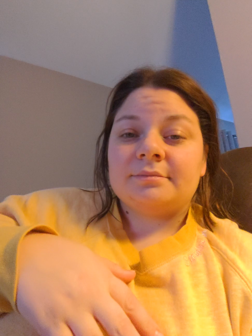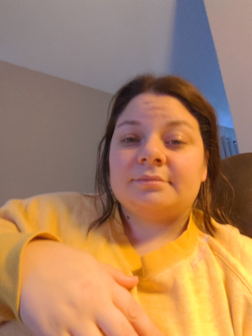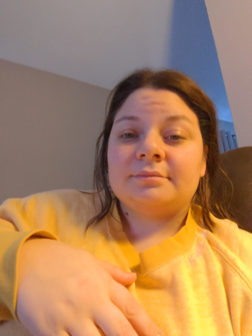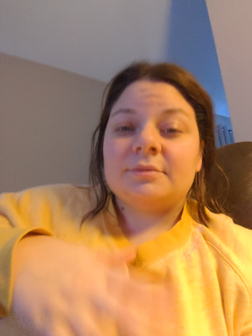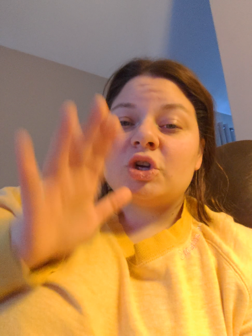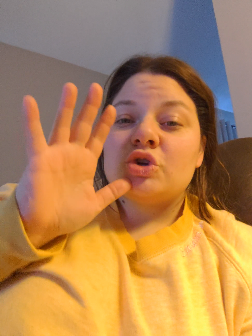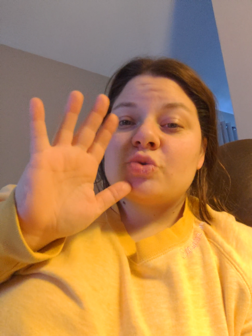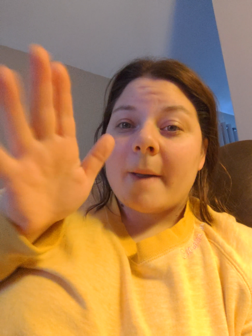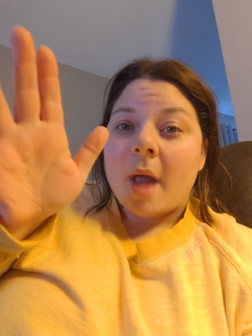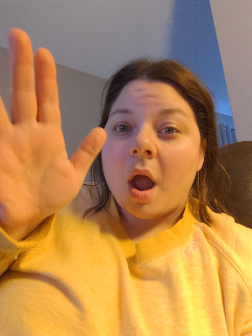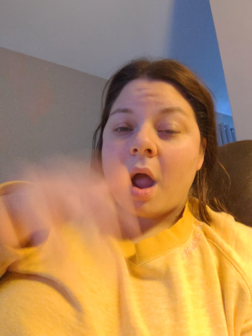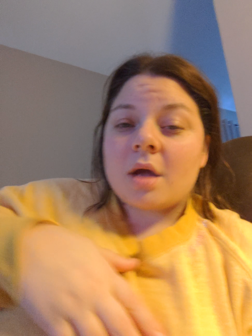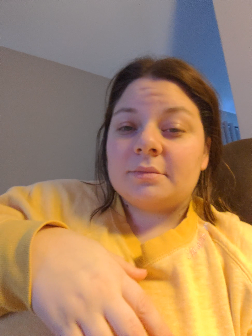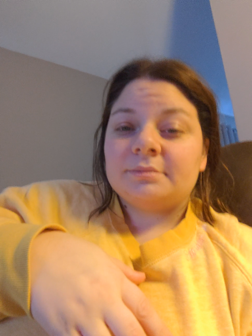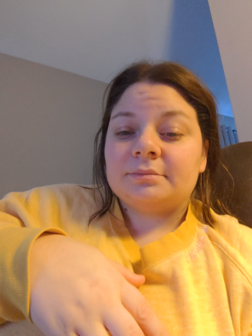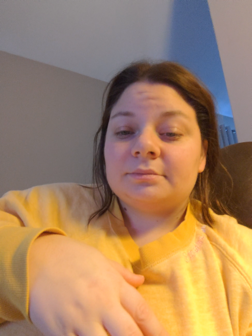grandma